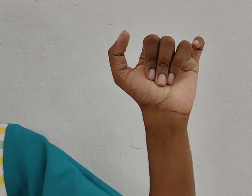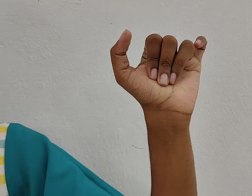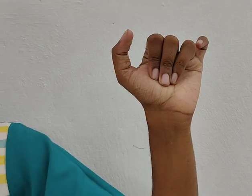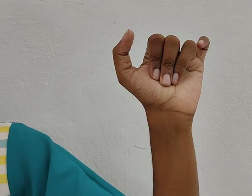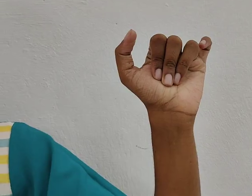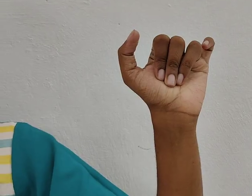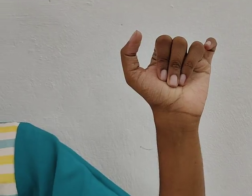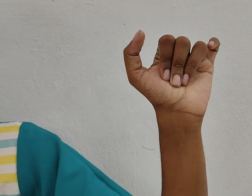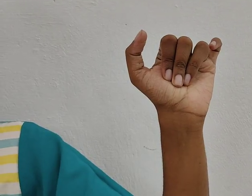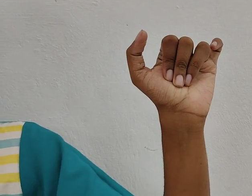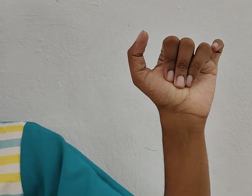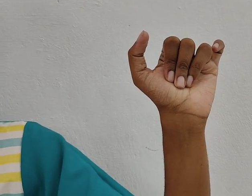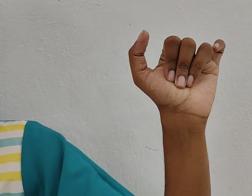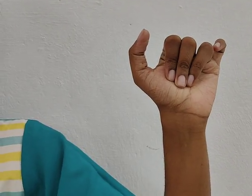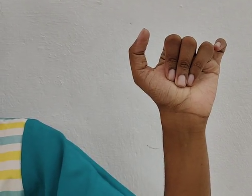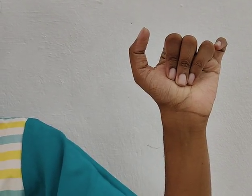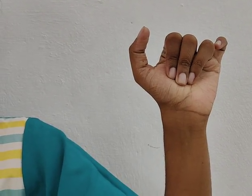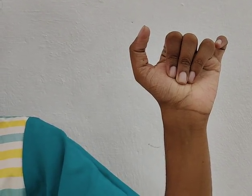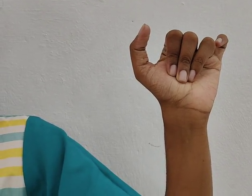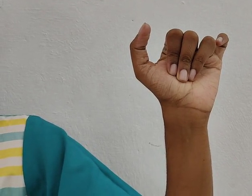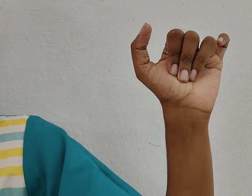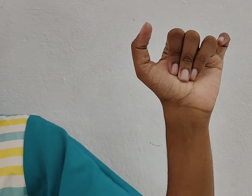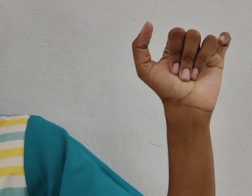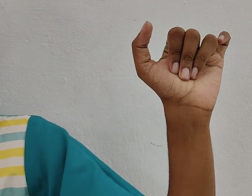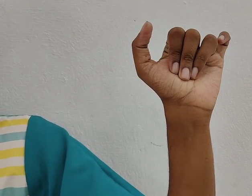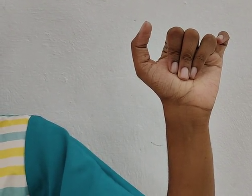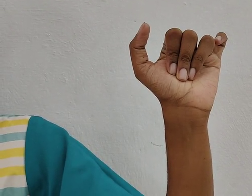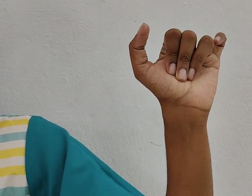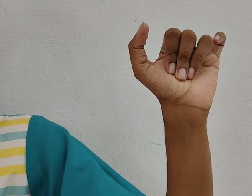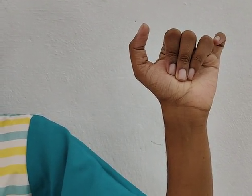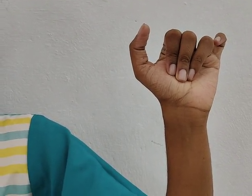ഋ